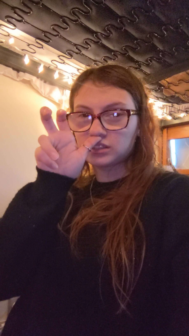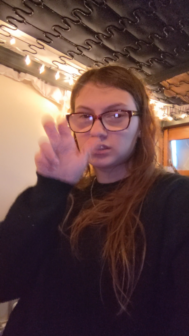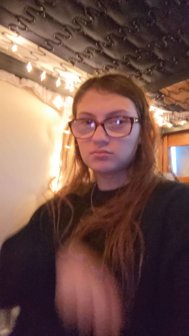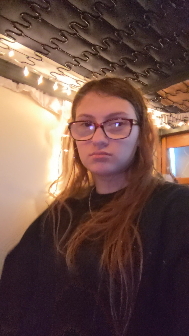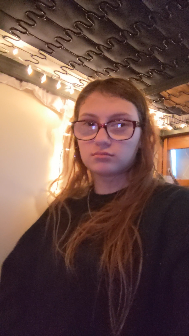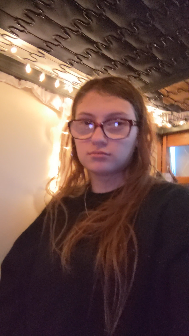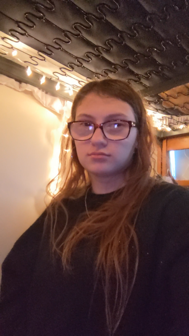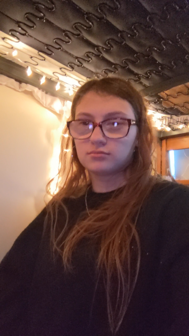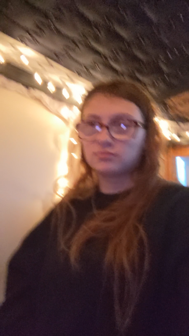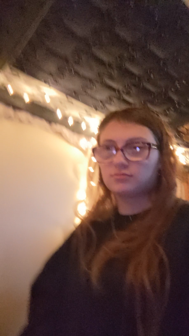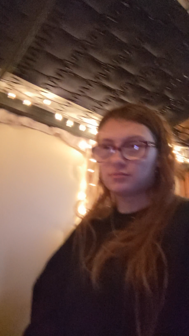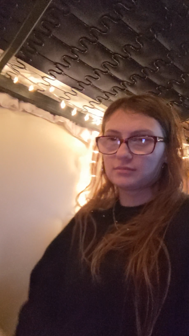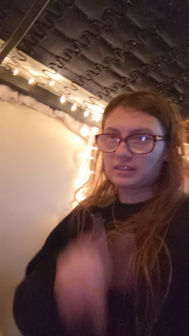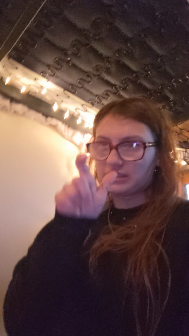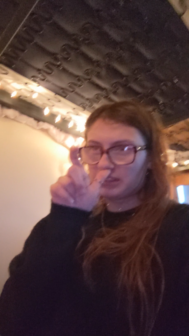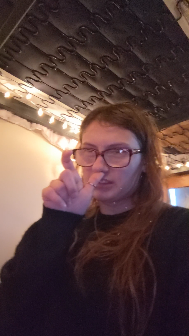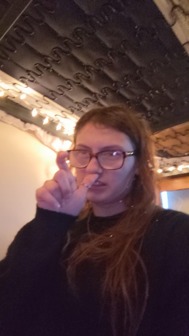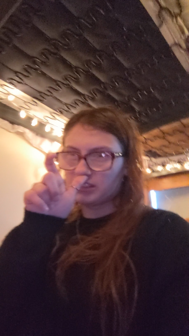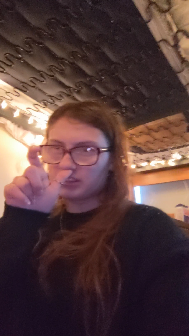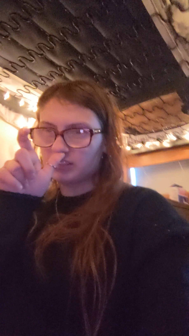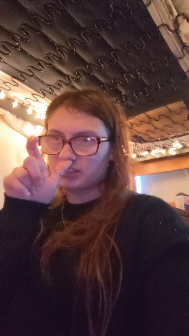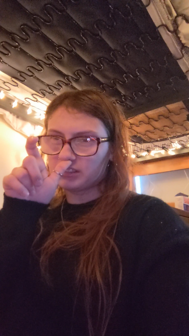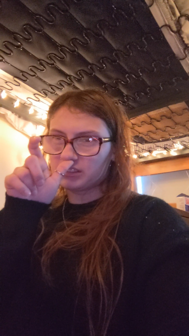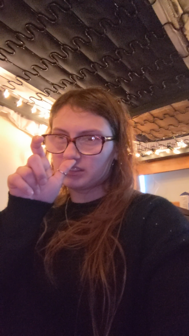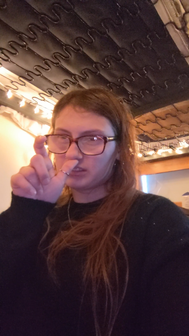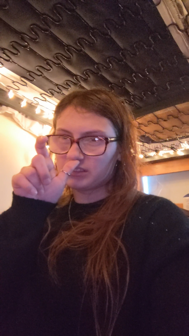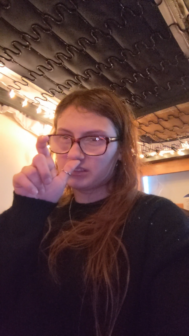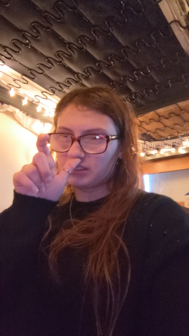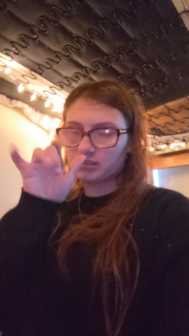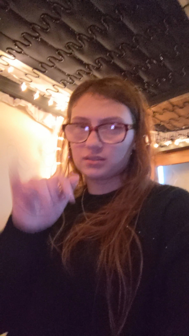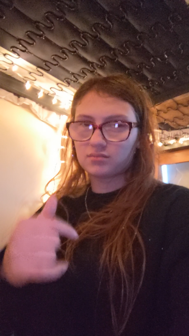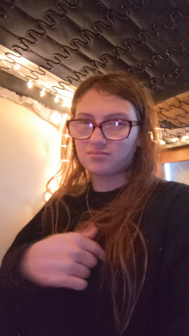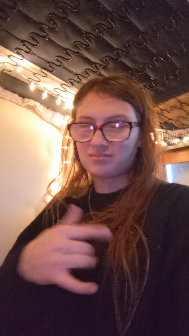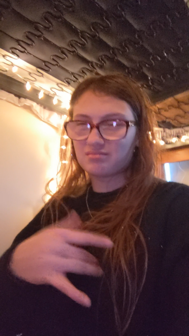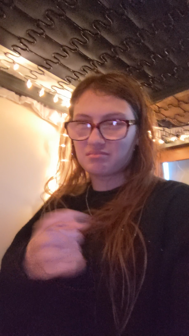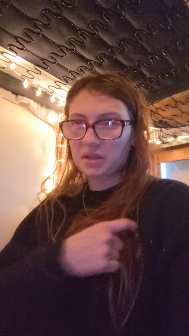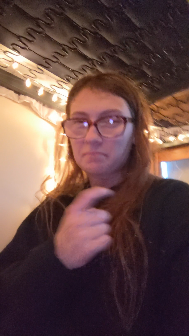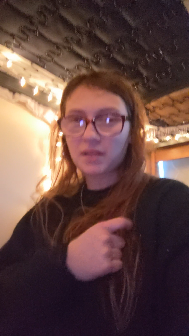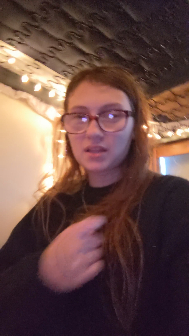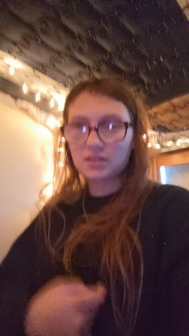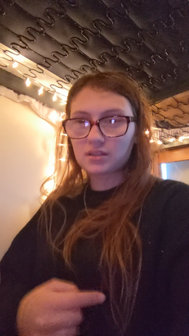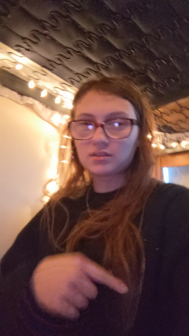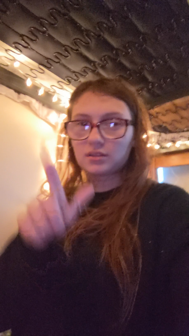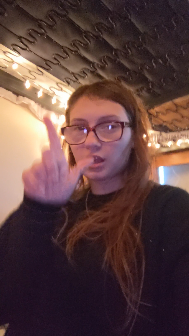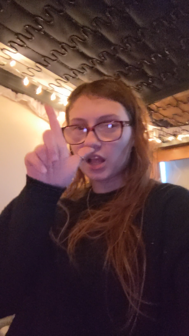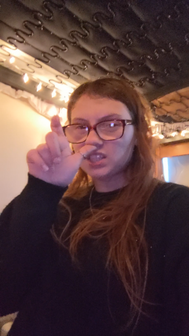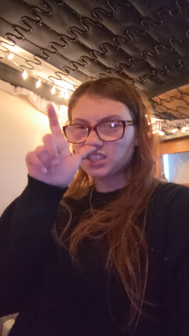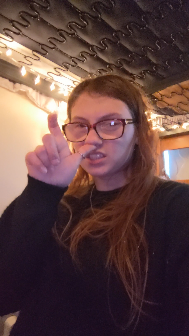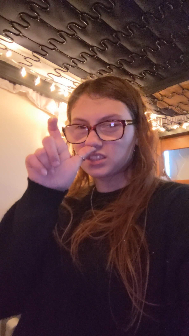ant